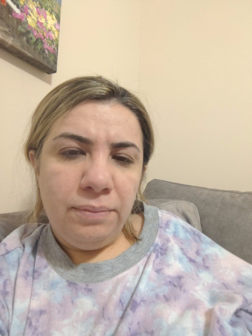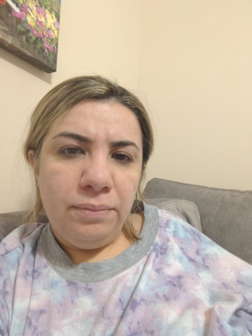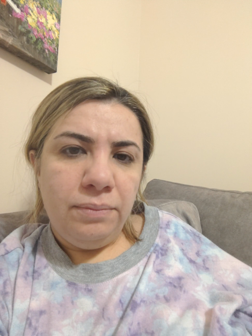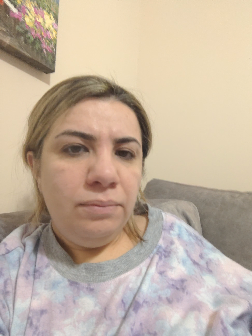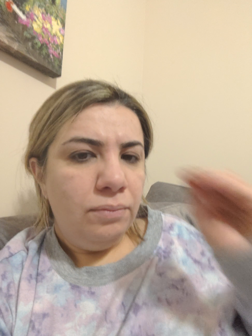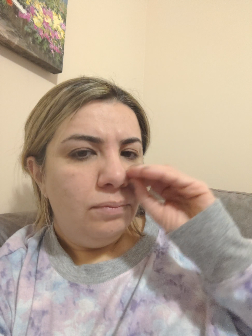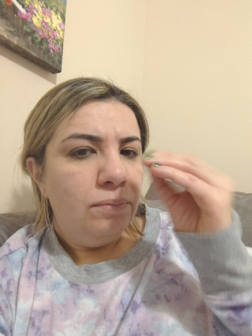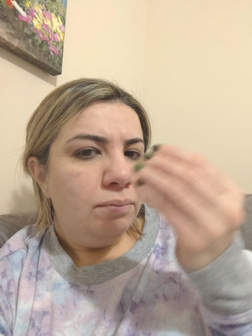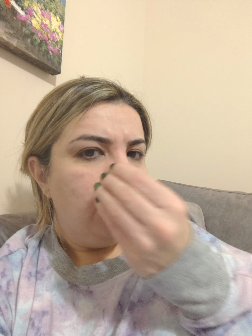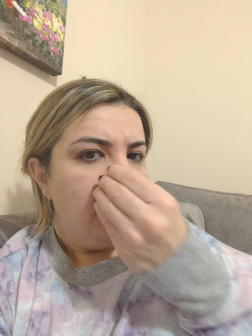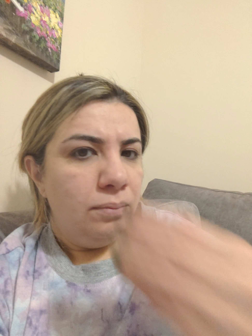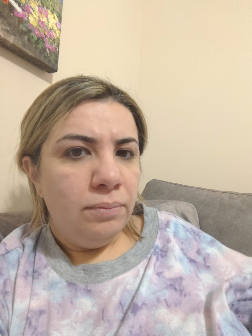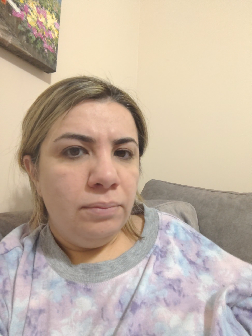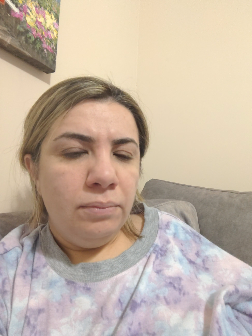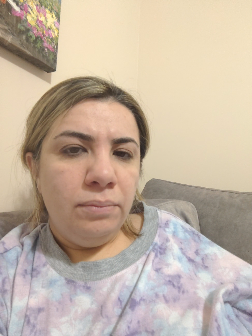flower